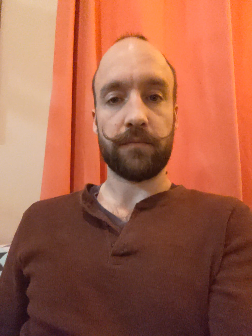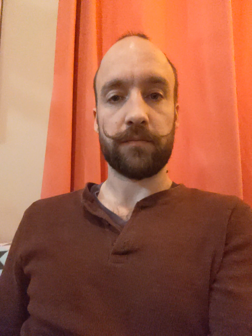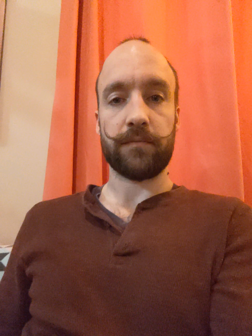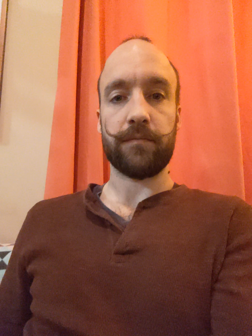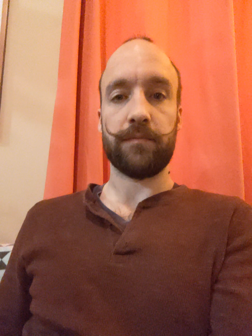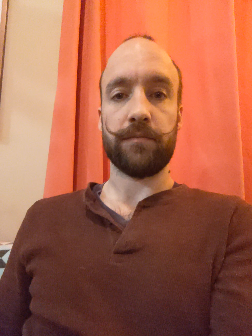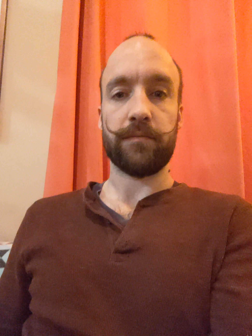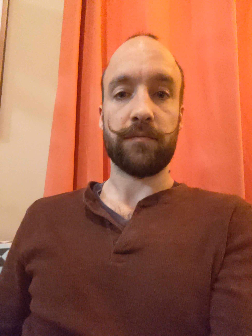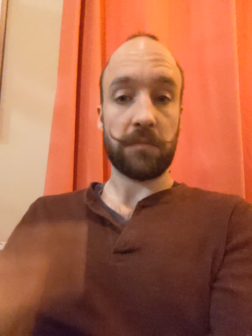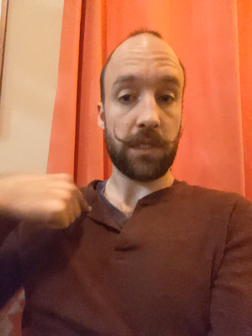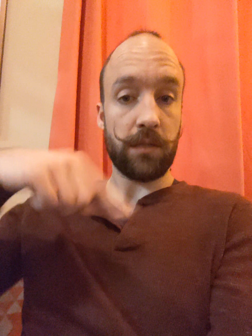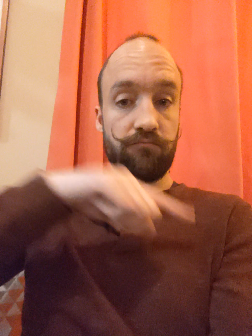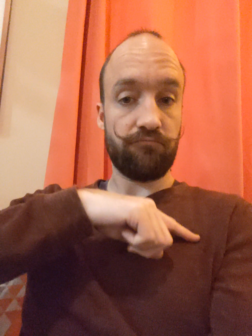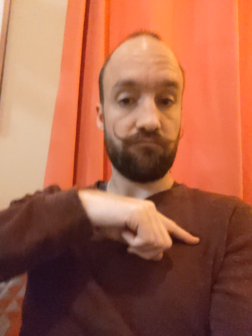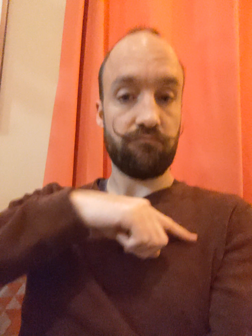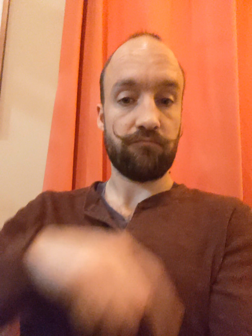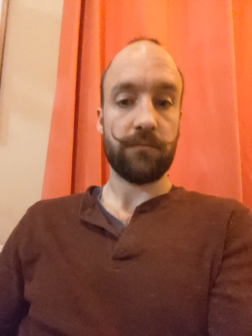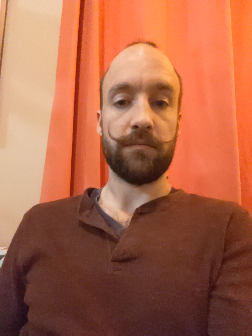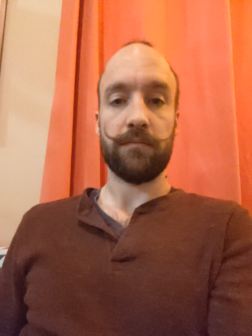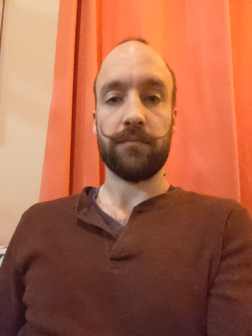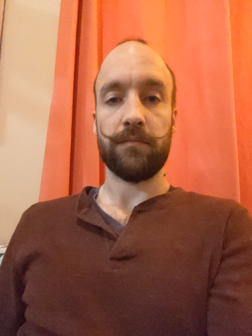we